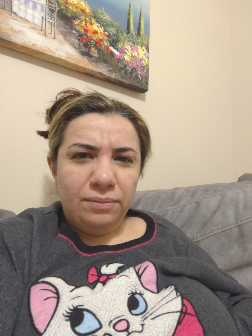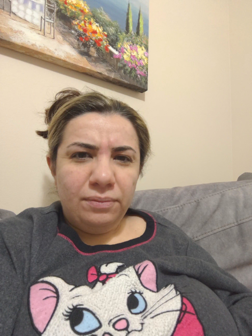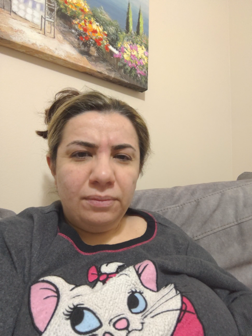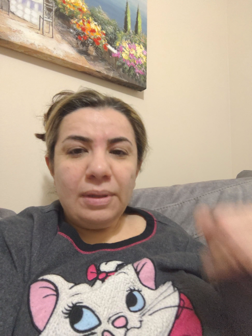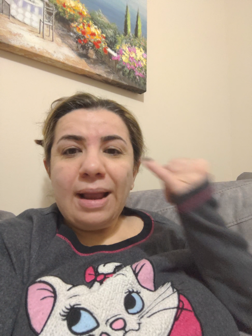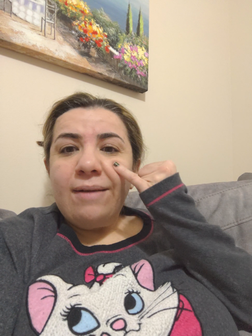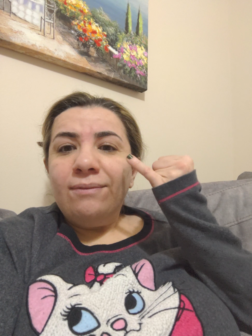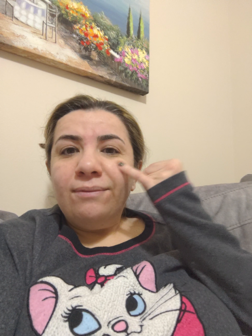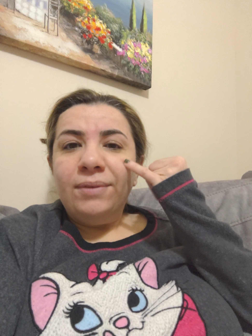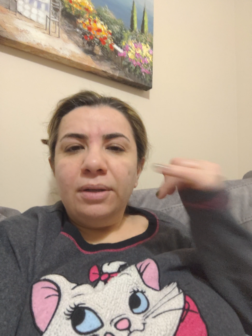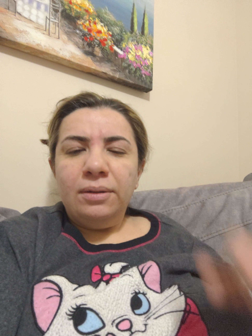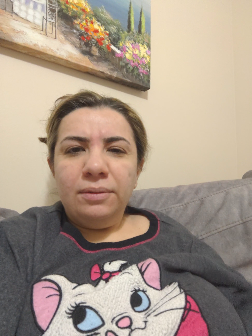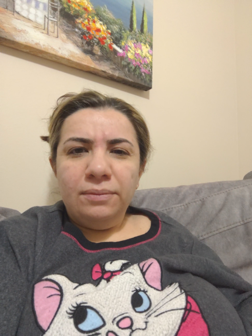if